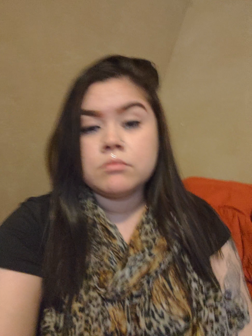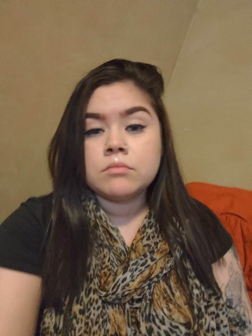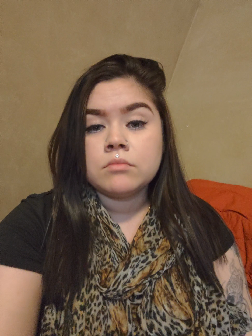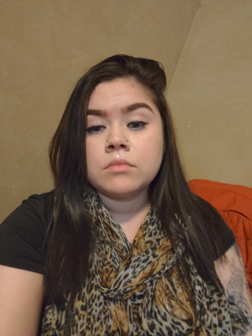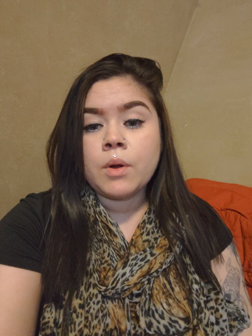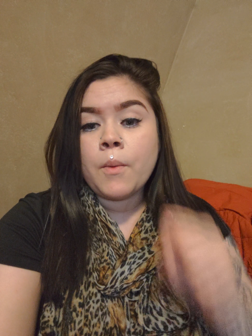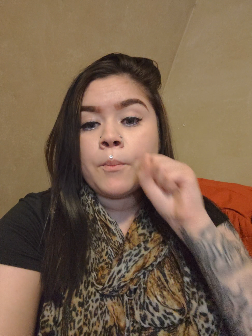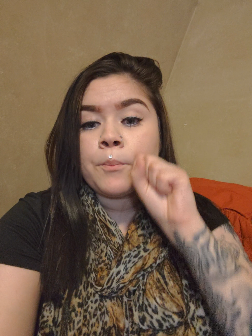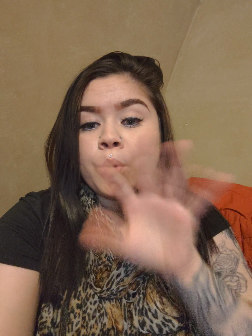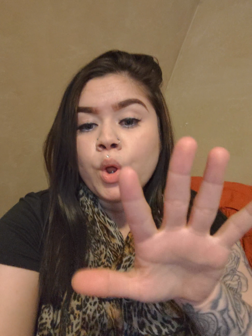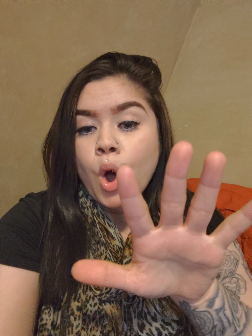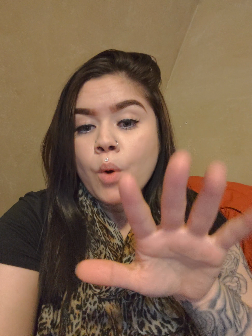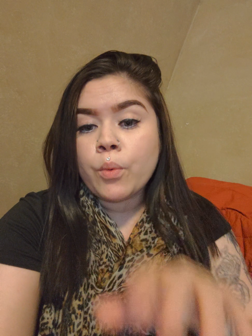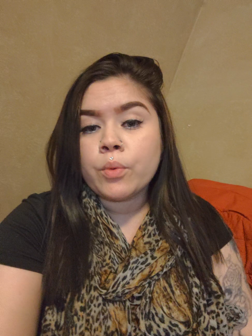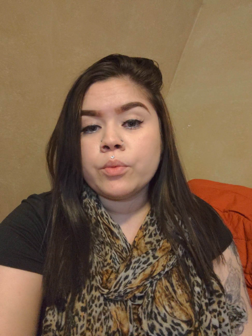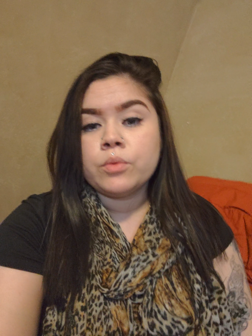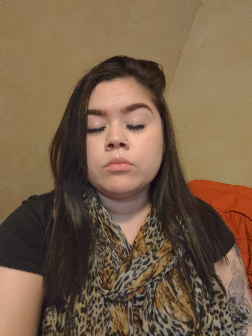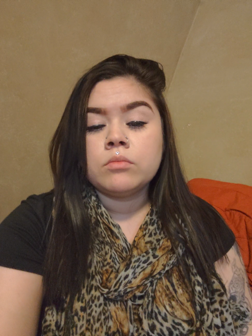blow